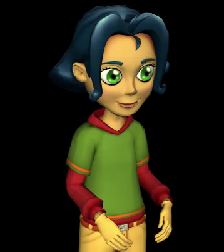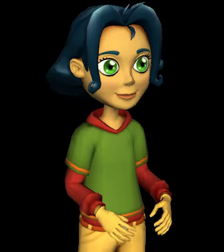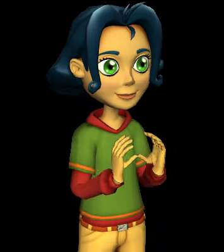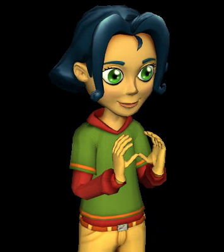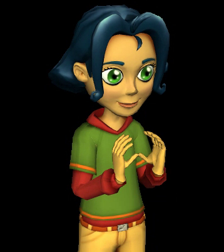أرض